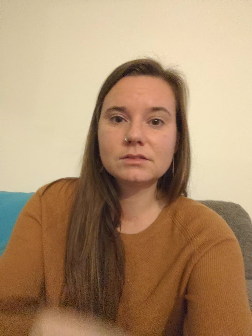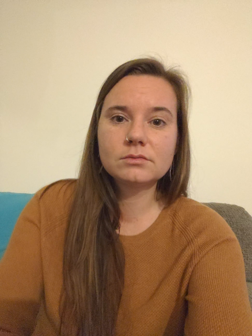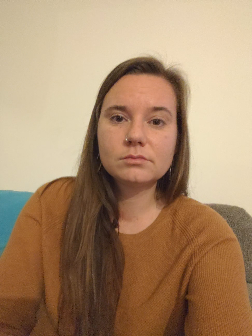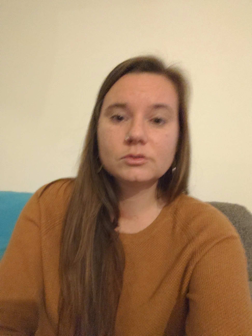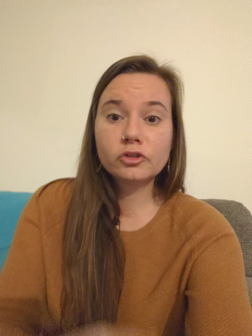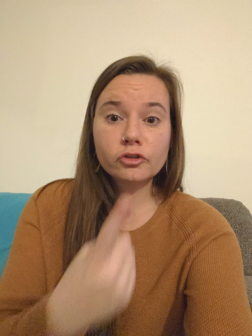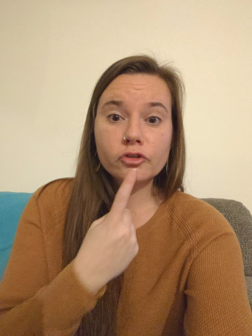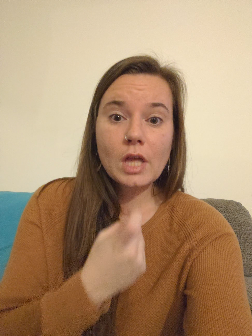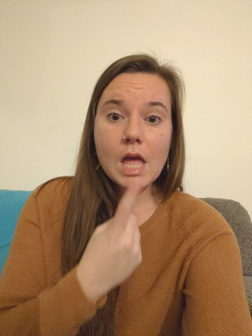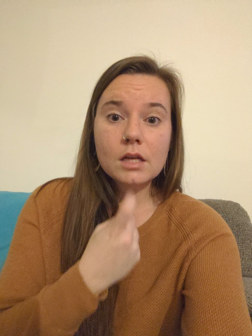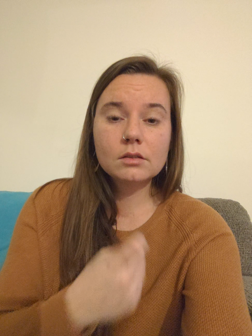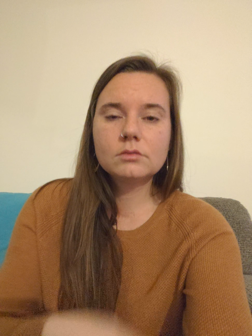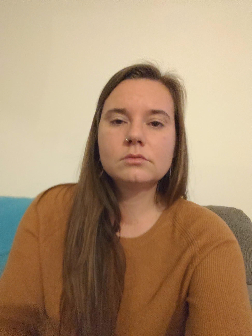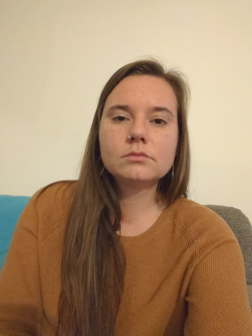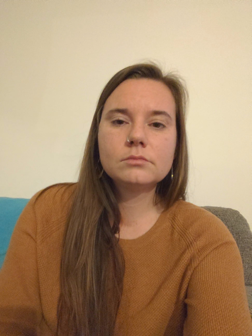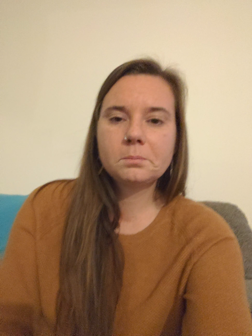red